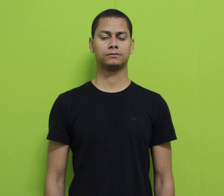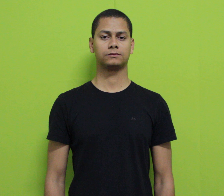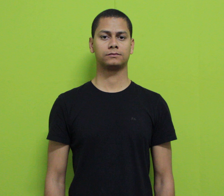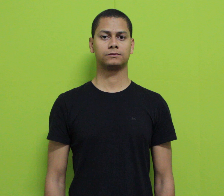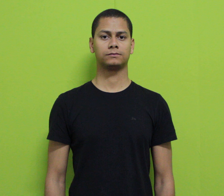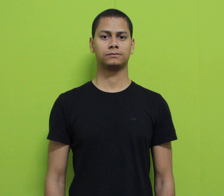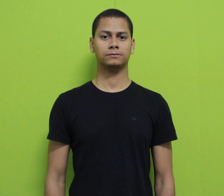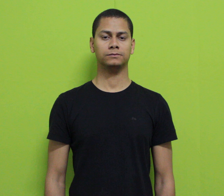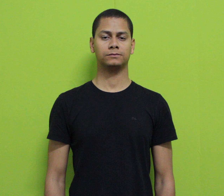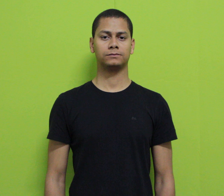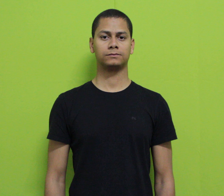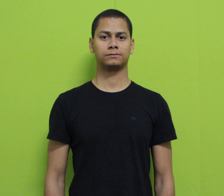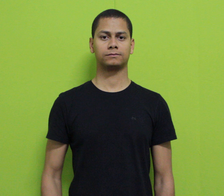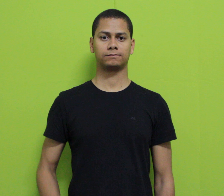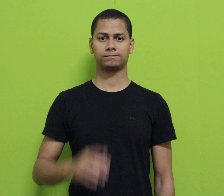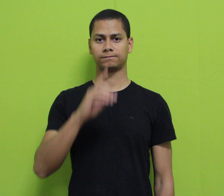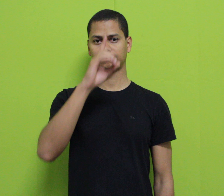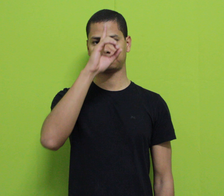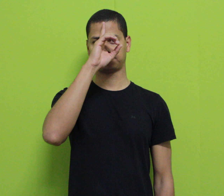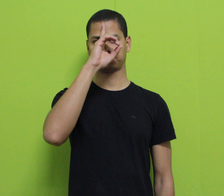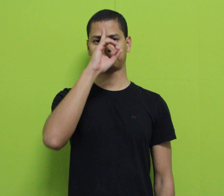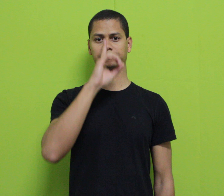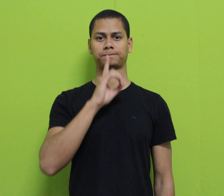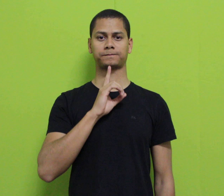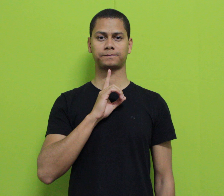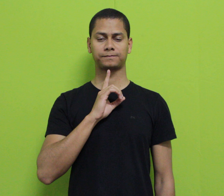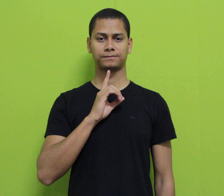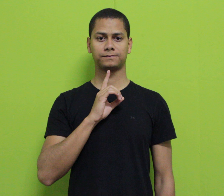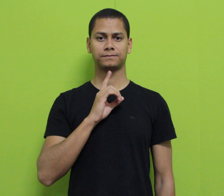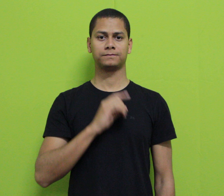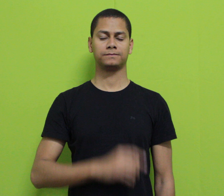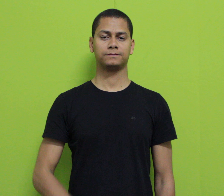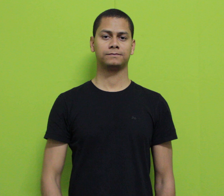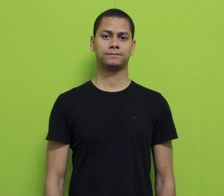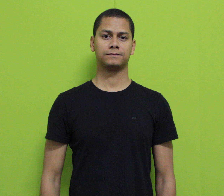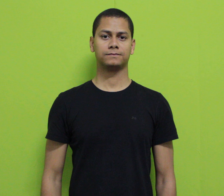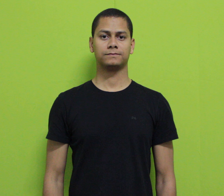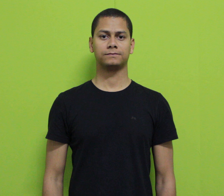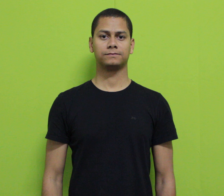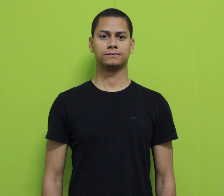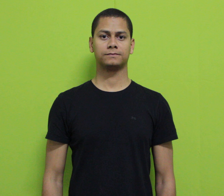amarelo